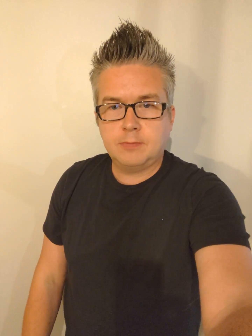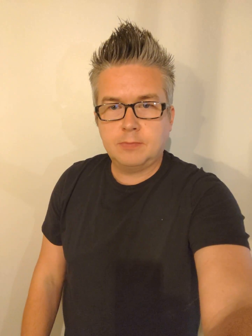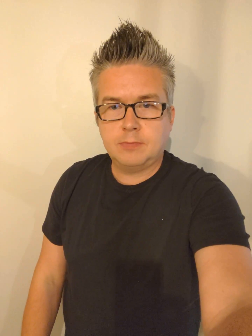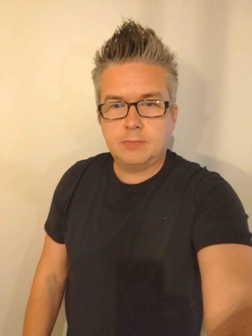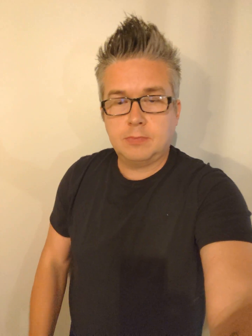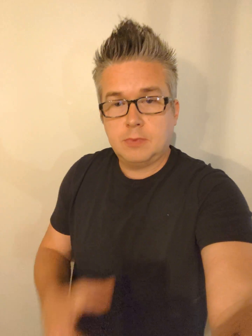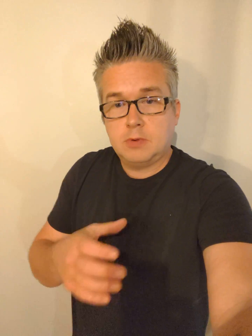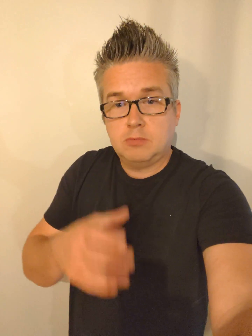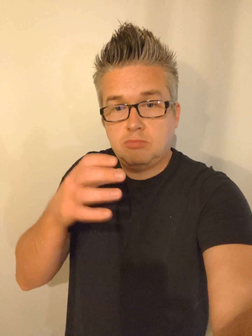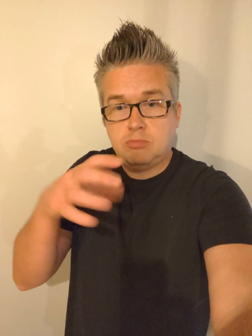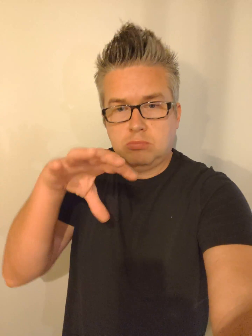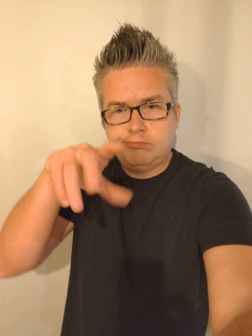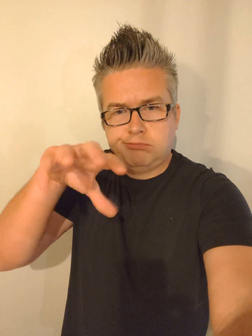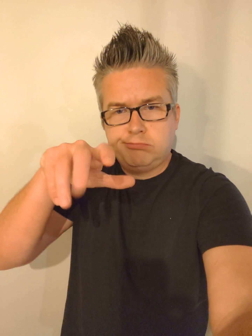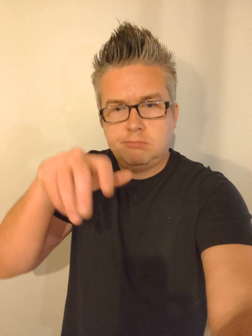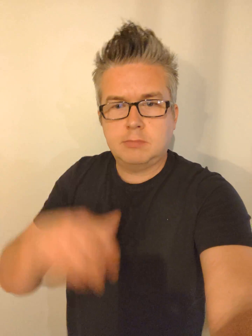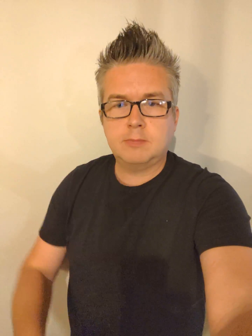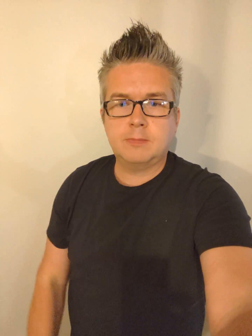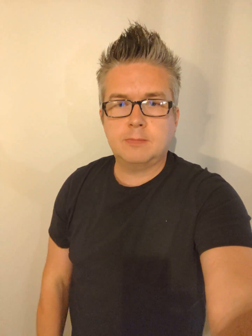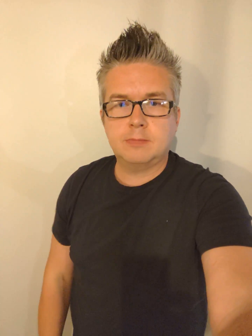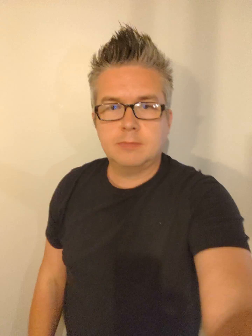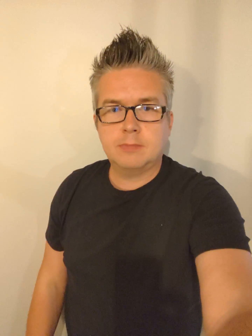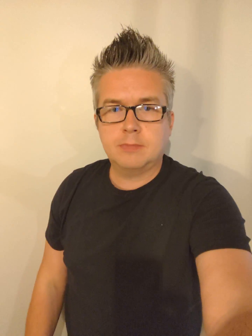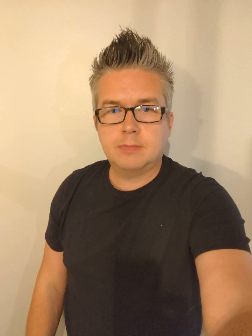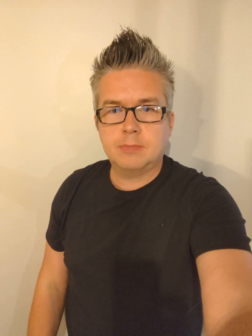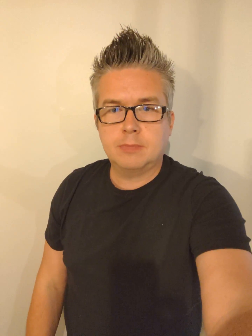jar